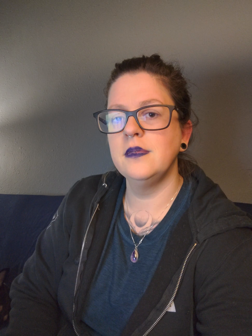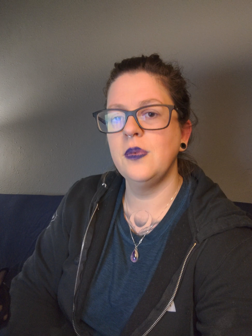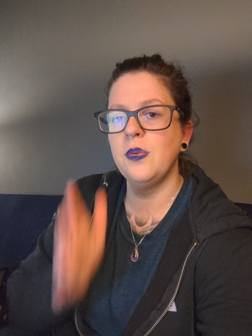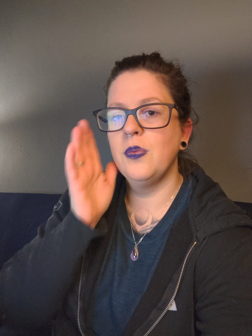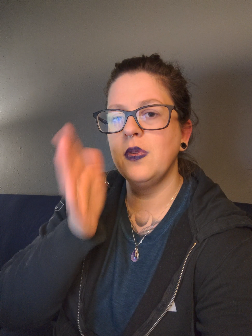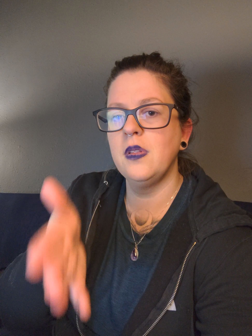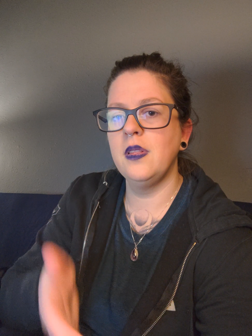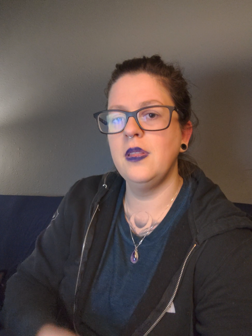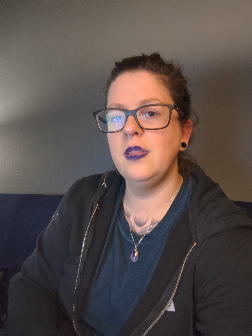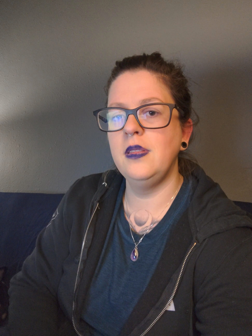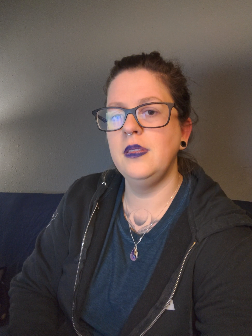will